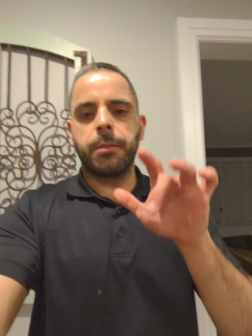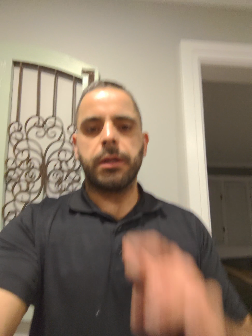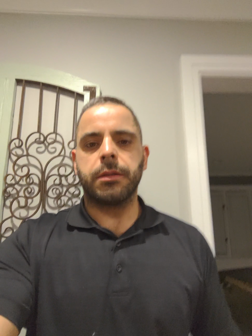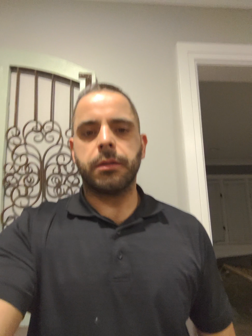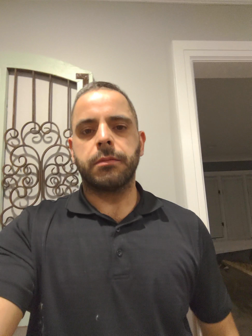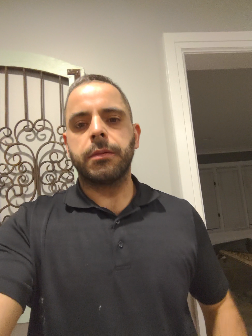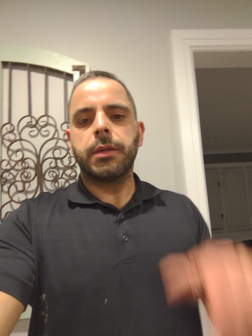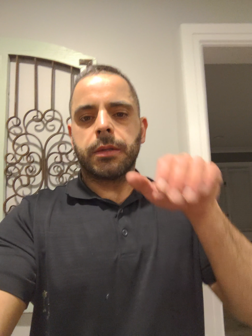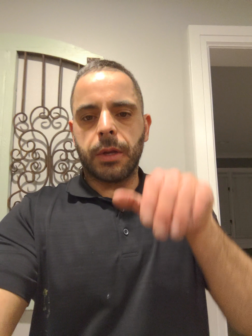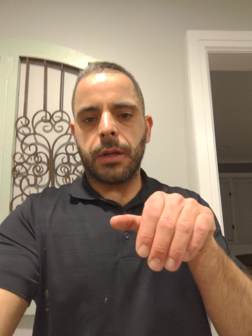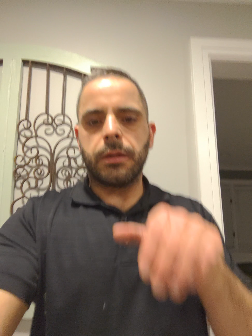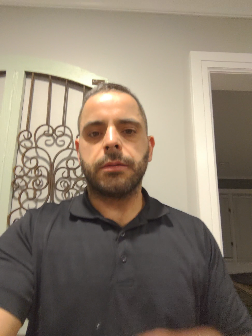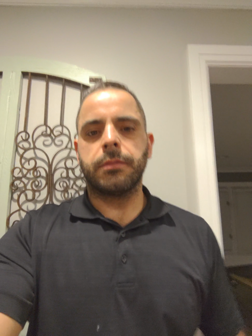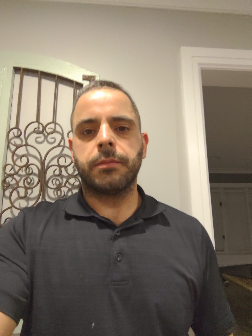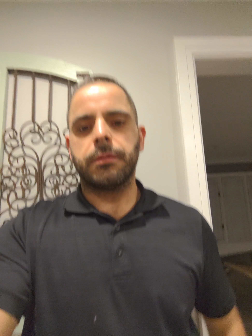night